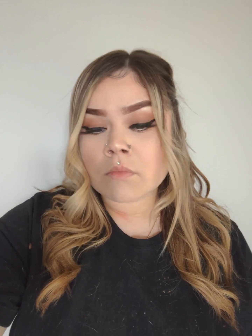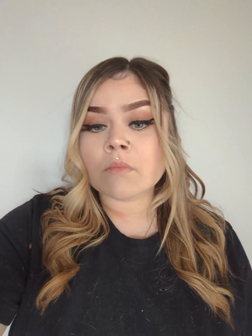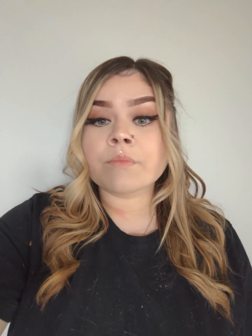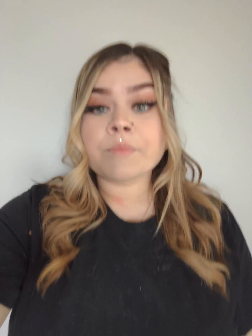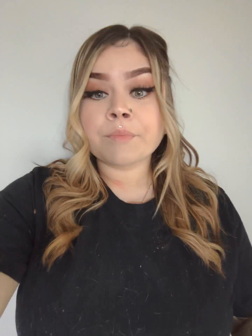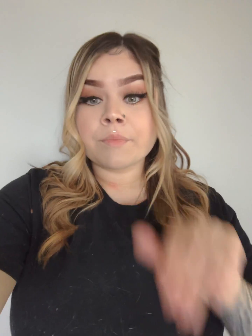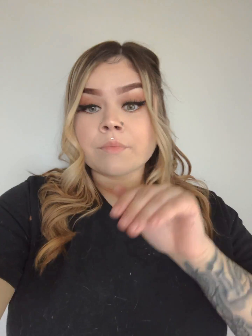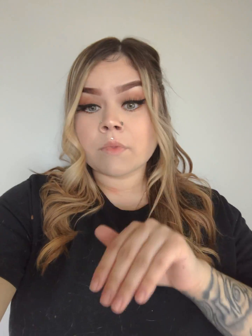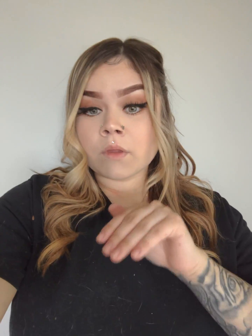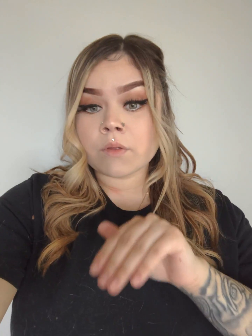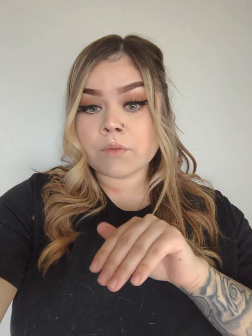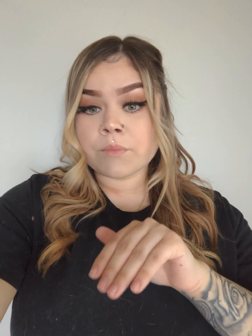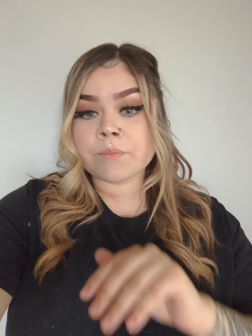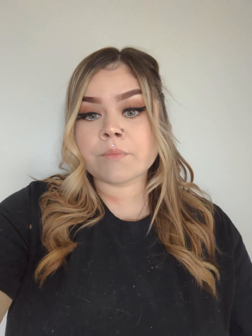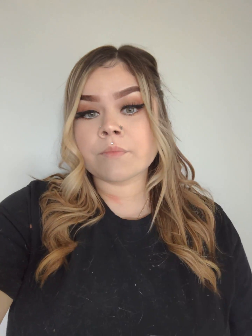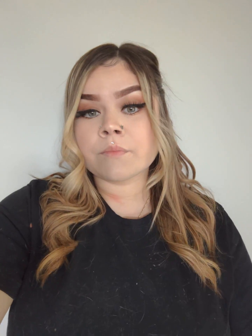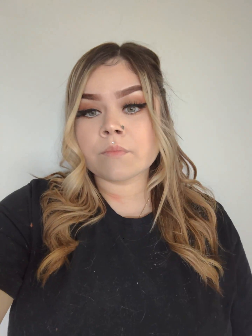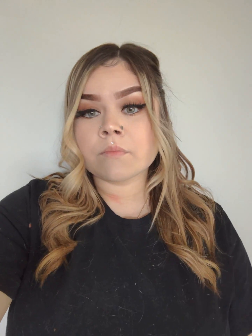doctor